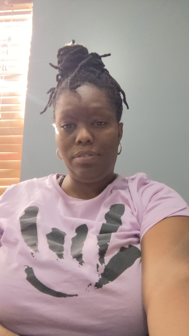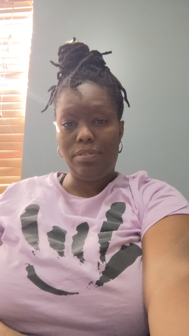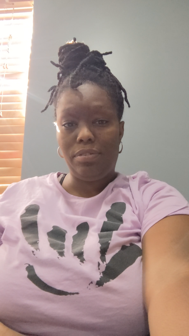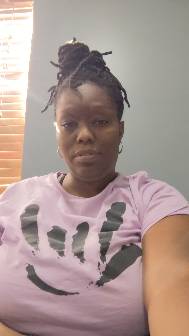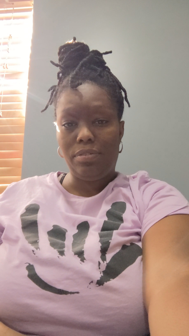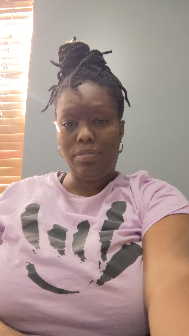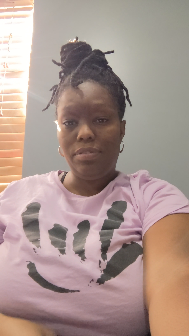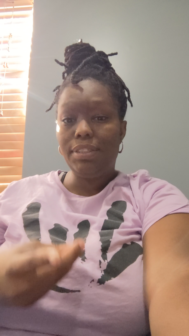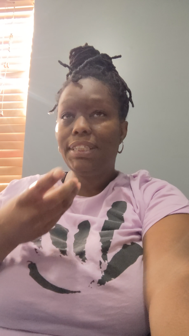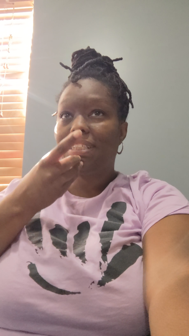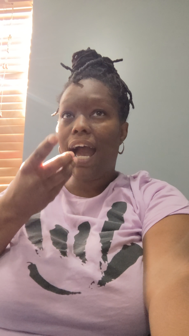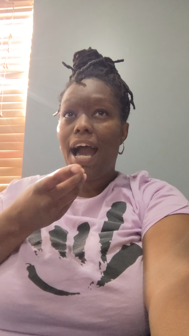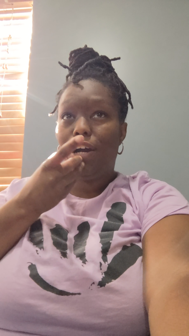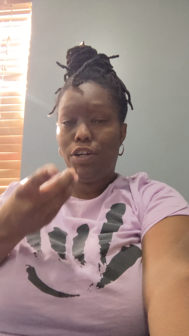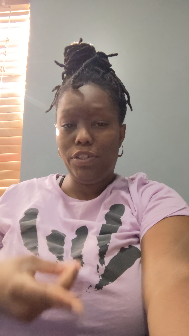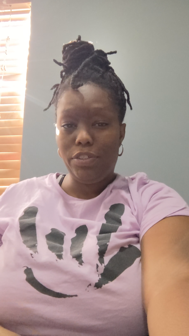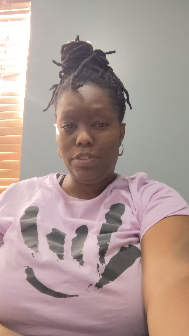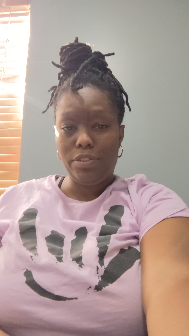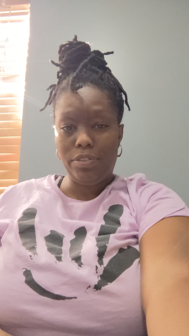dinner